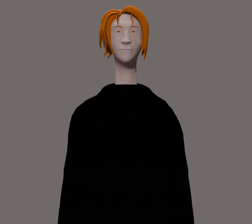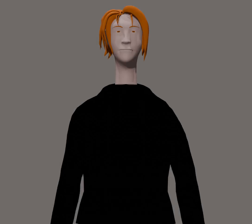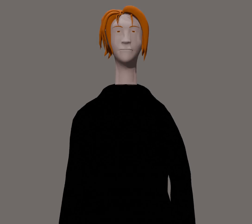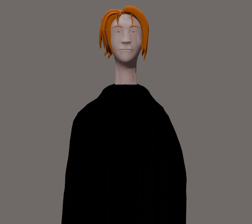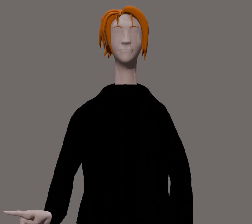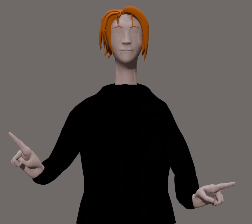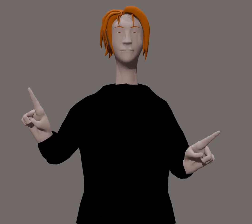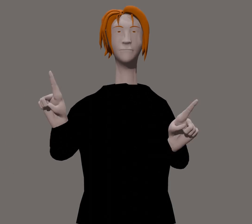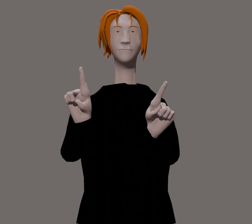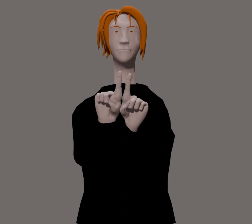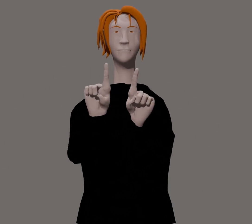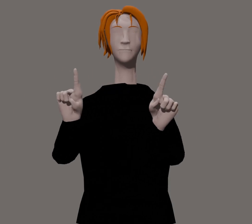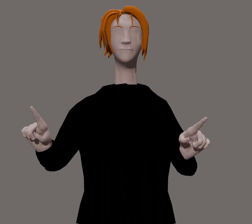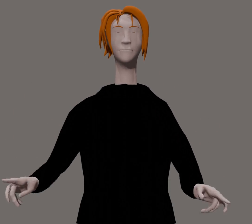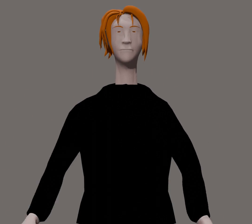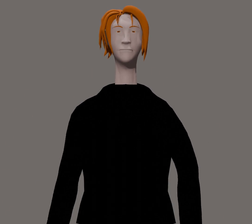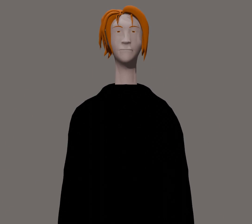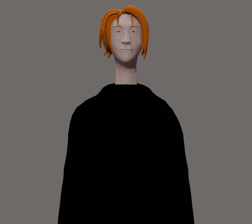Bump into Another Person